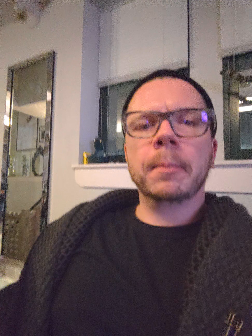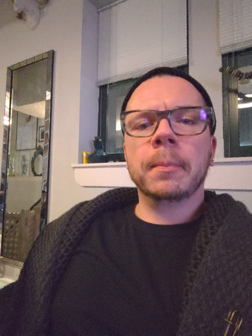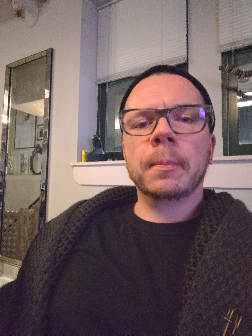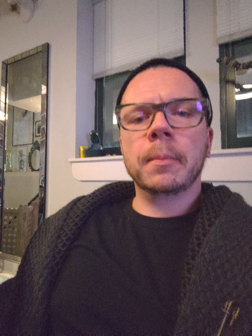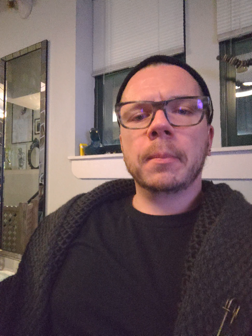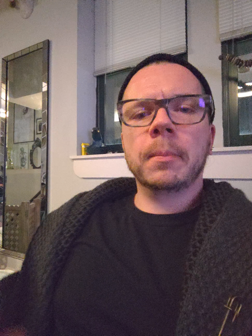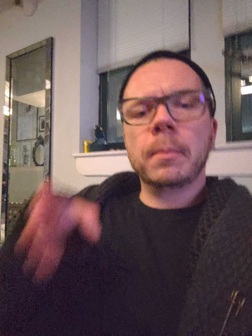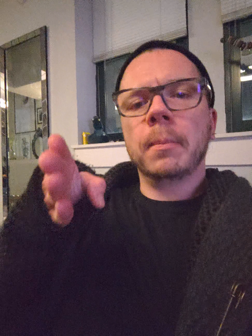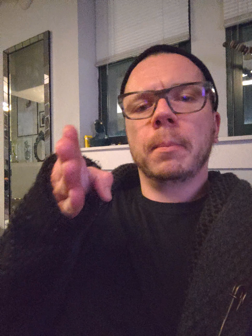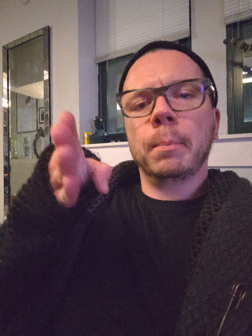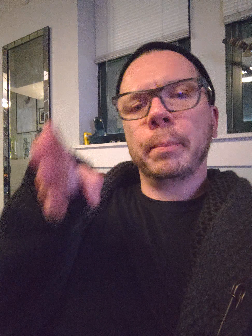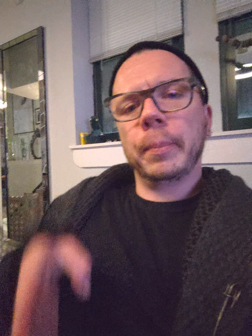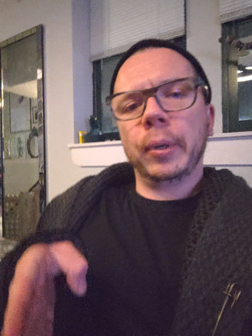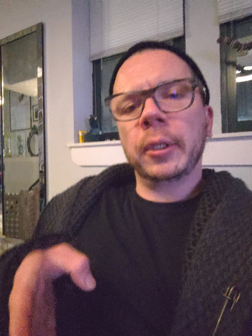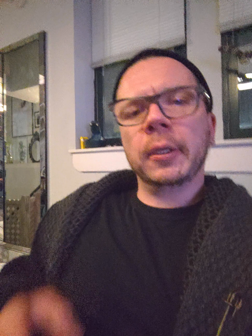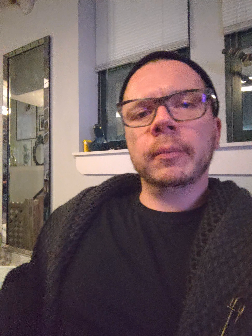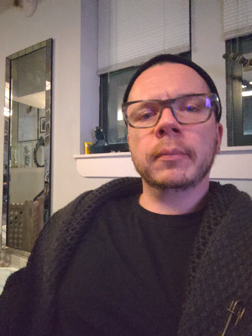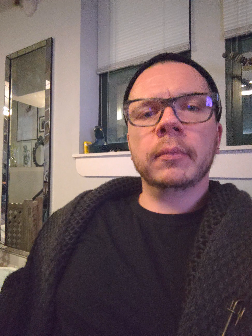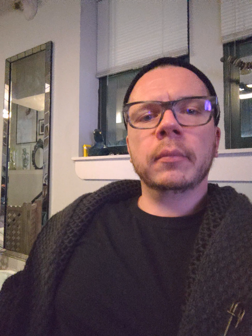person